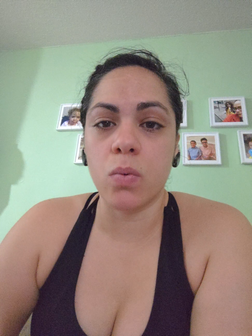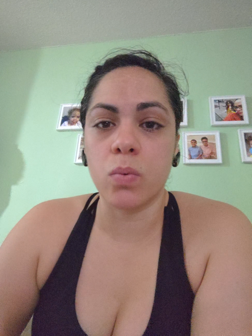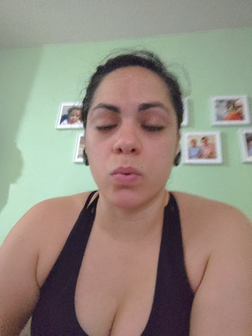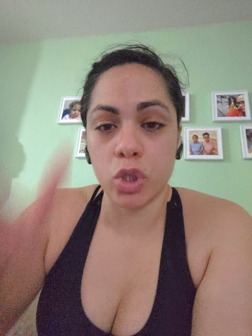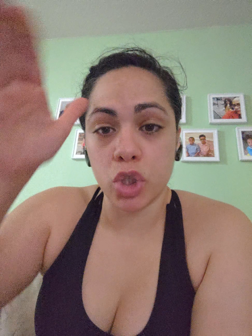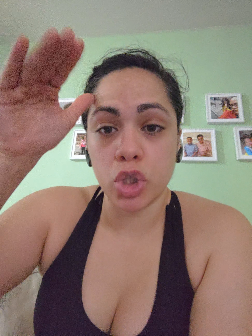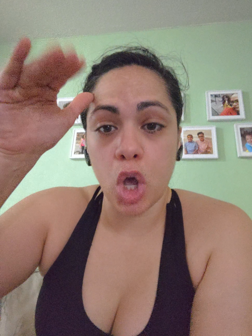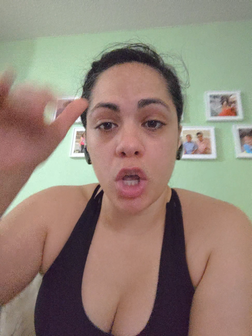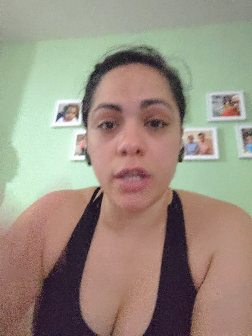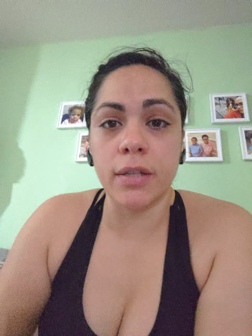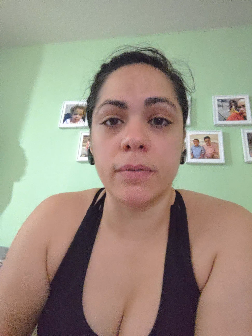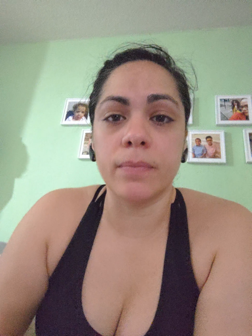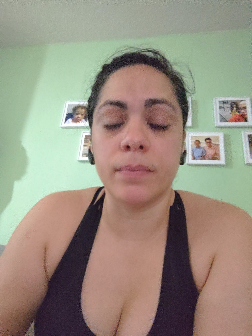donkey